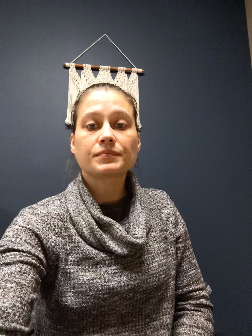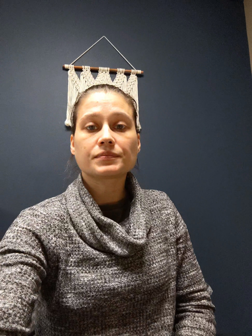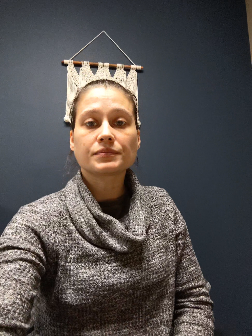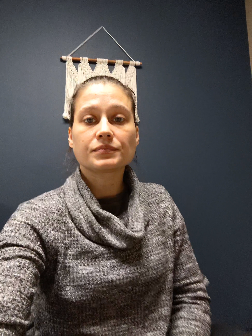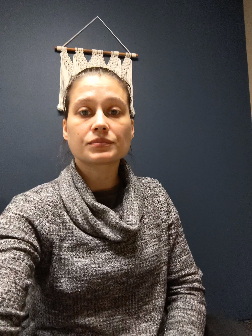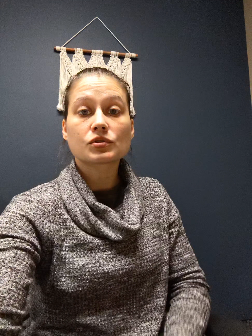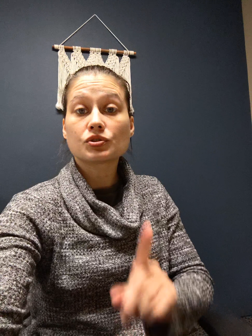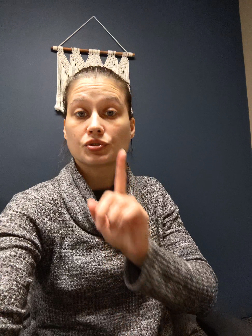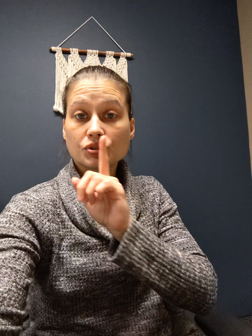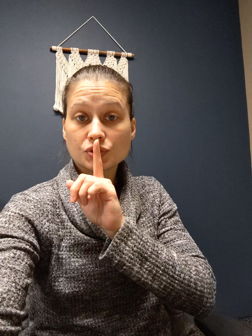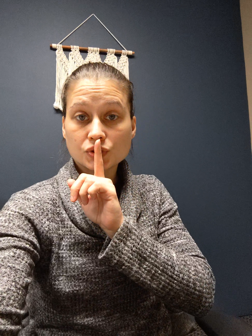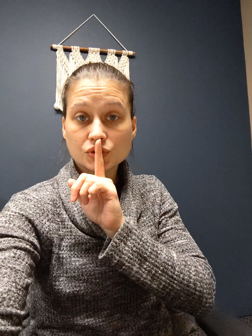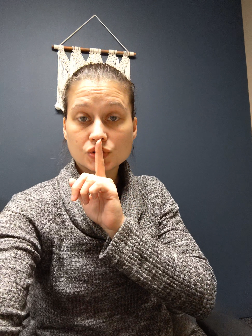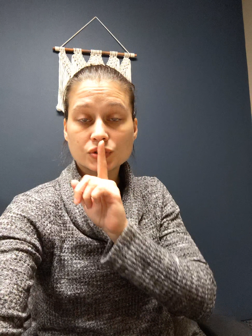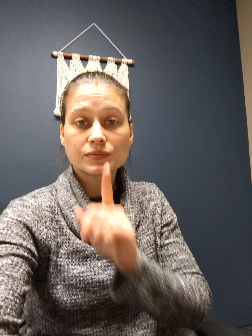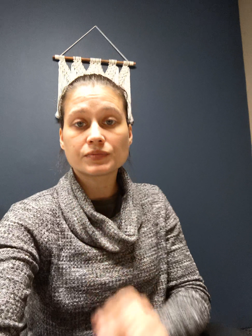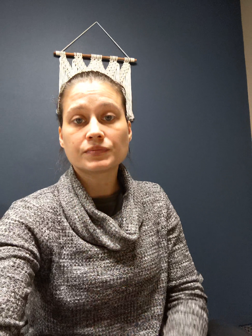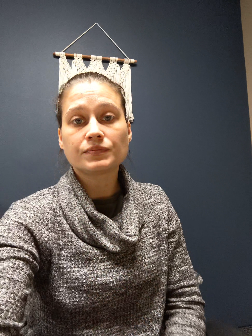shhh